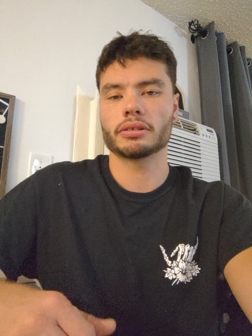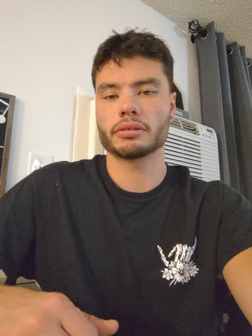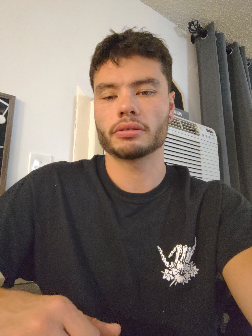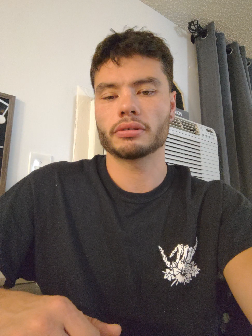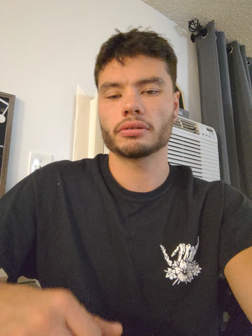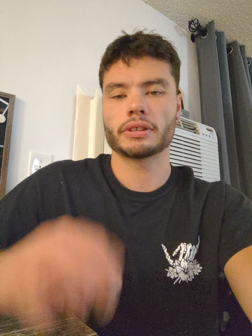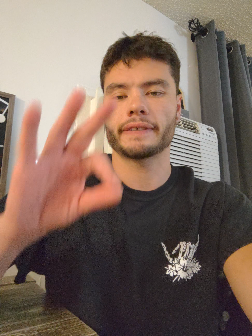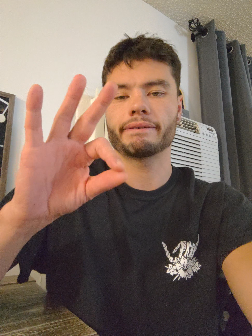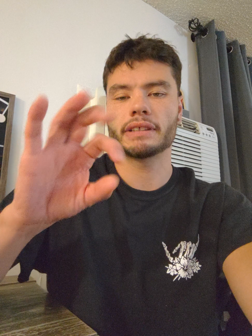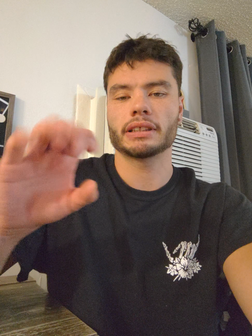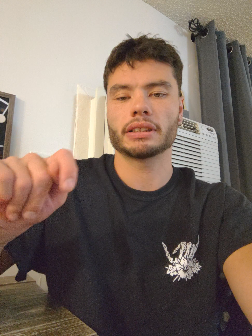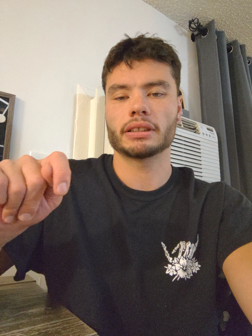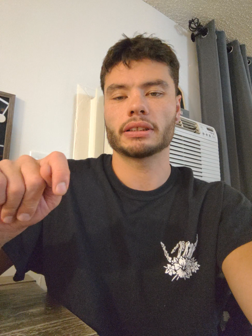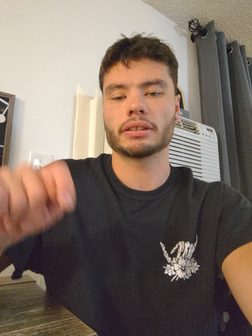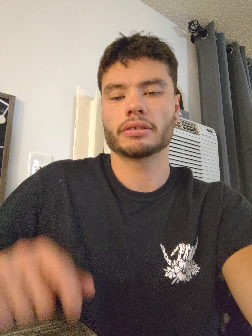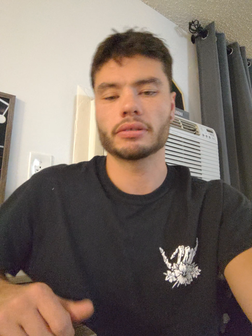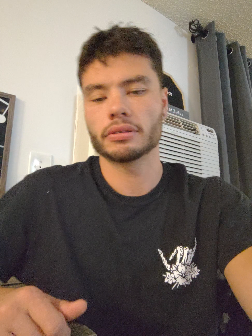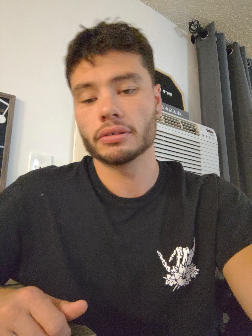feet